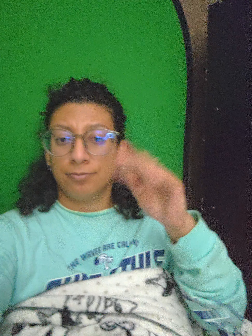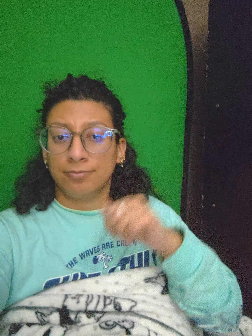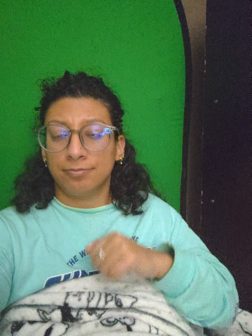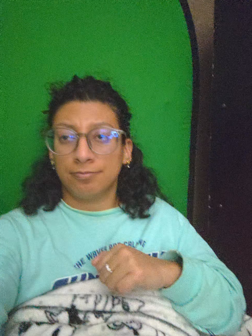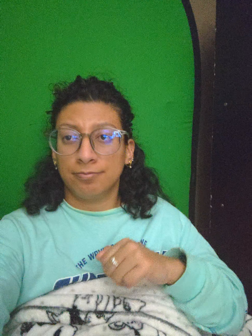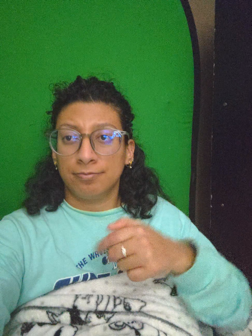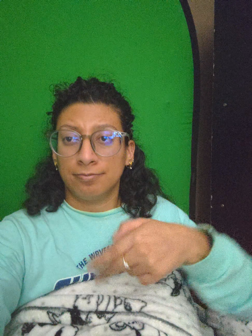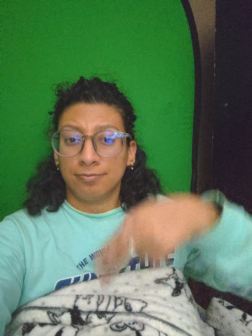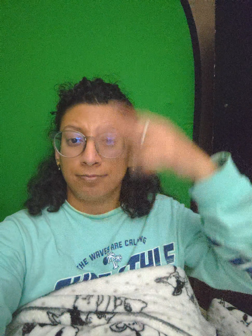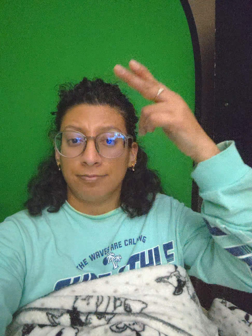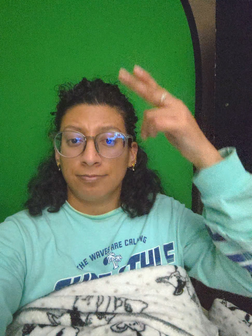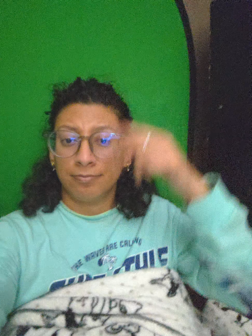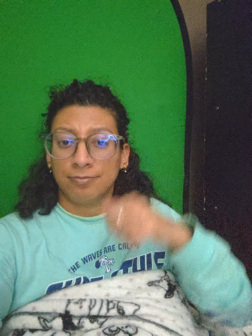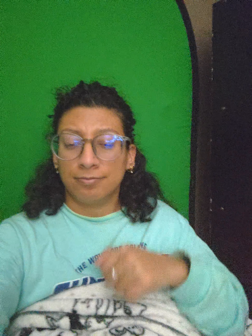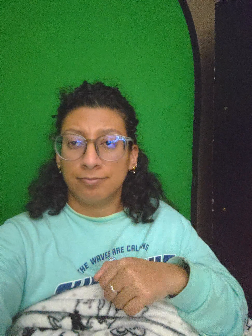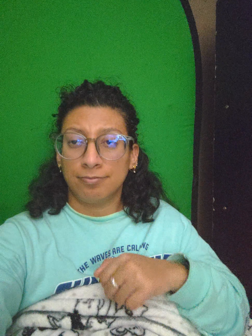high